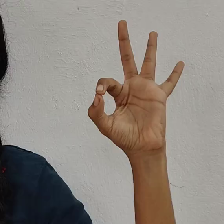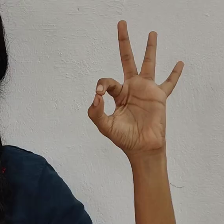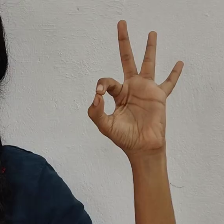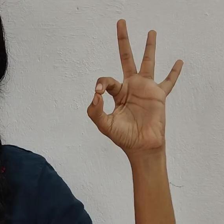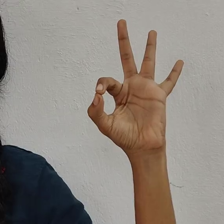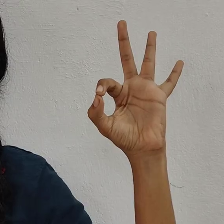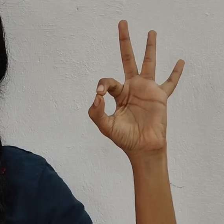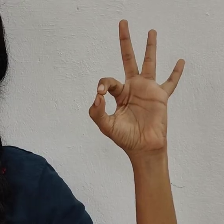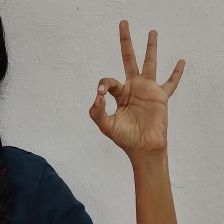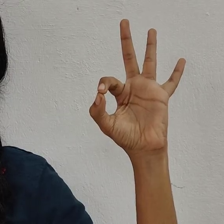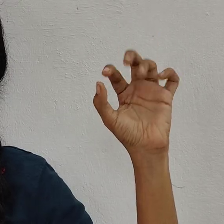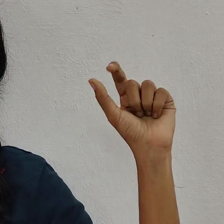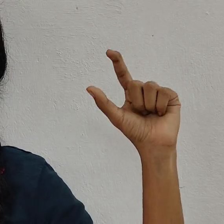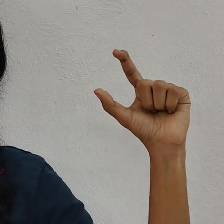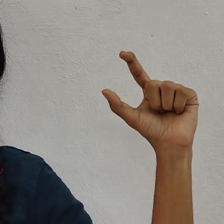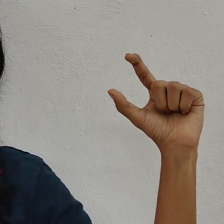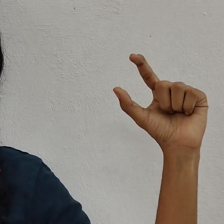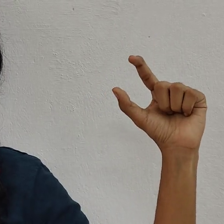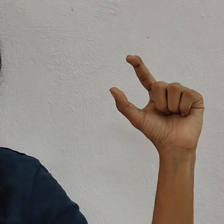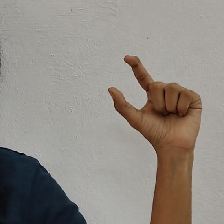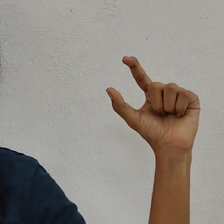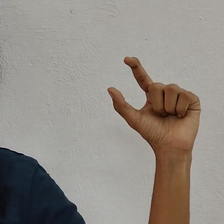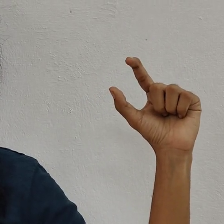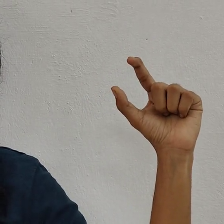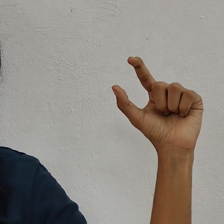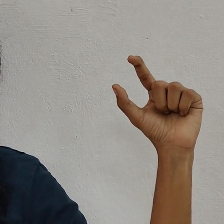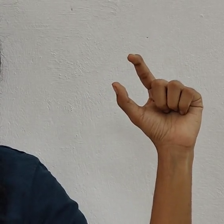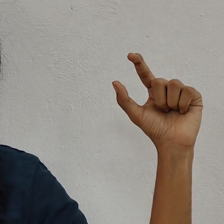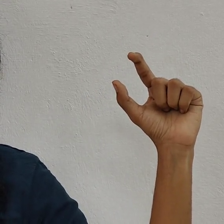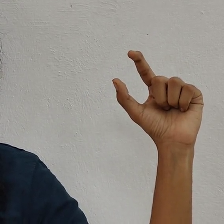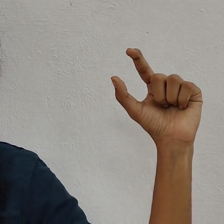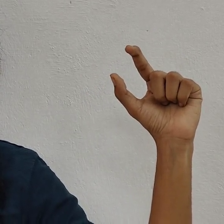ഓ